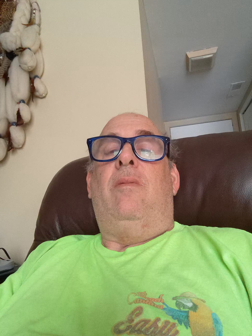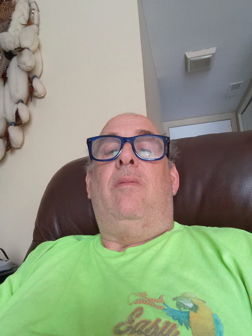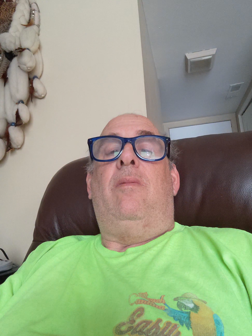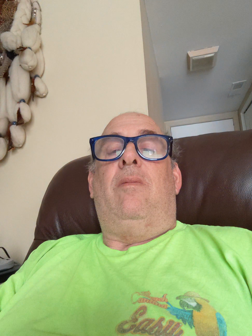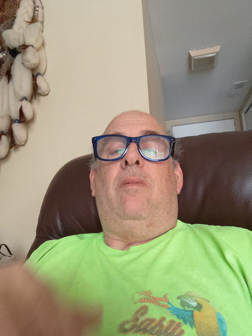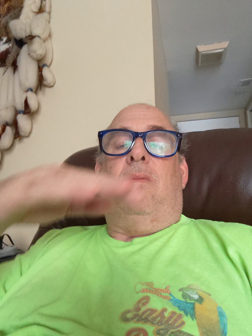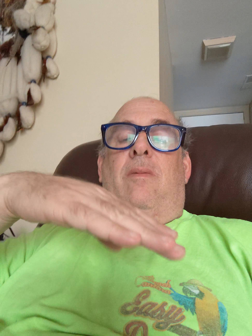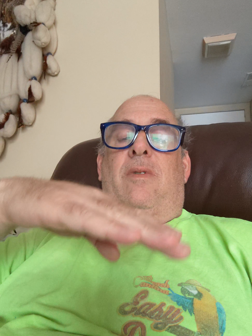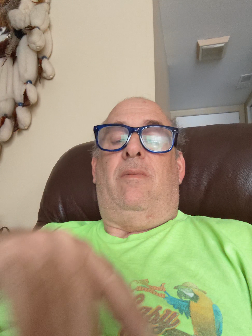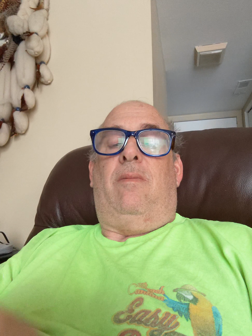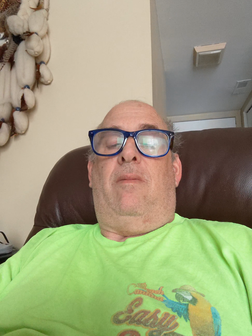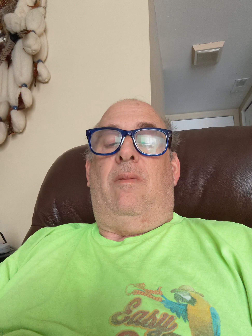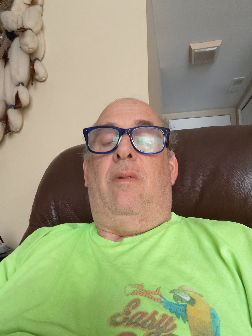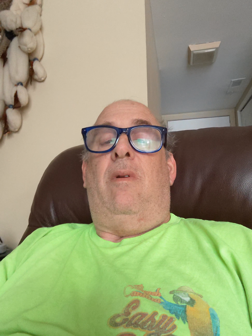table